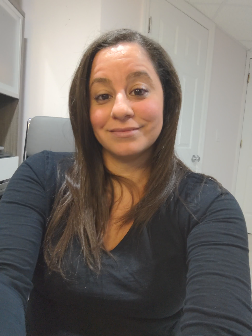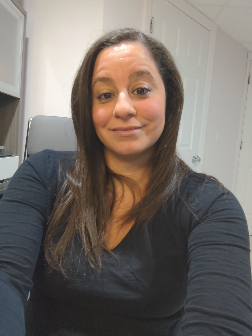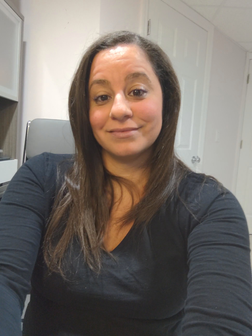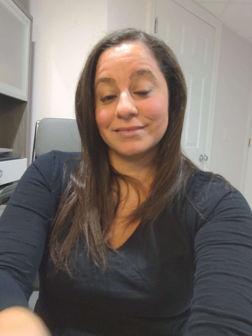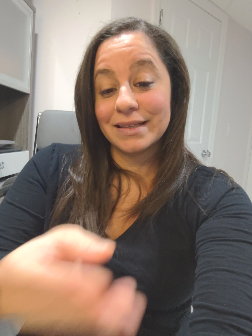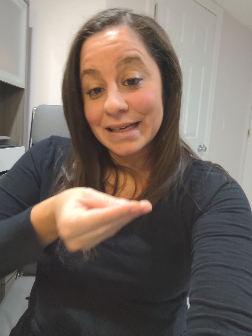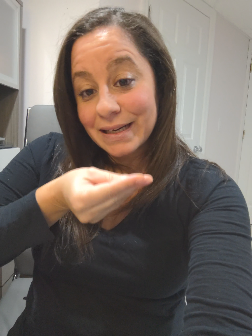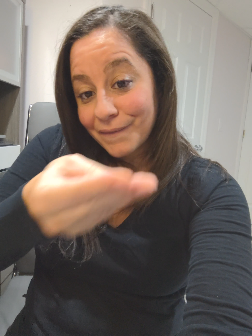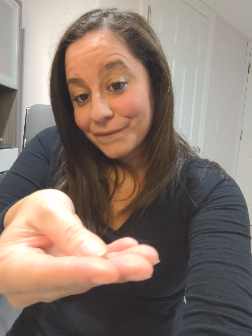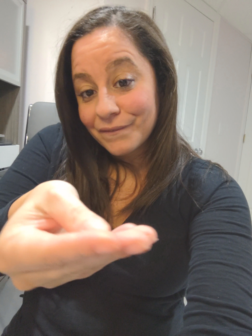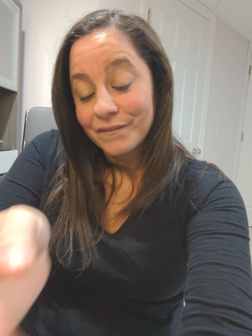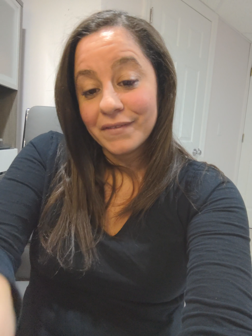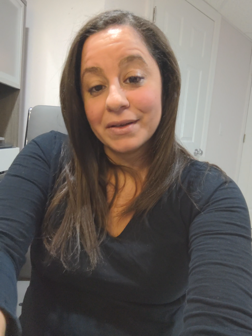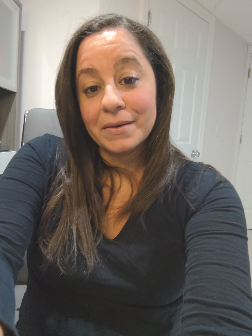give